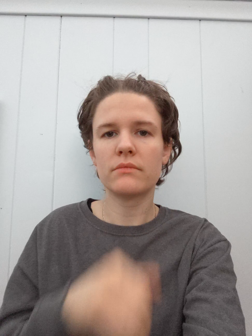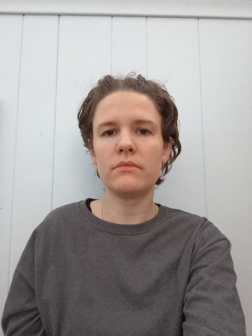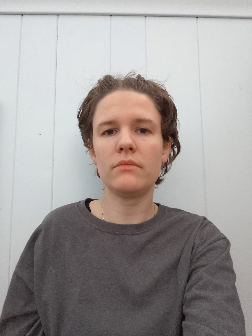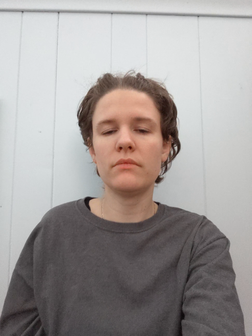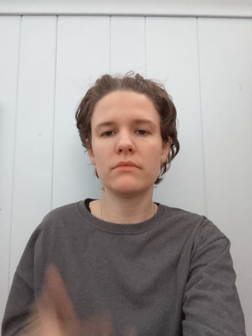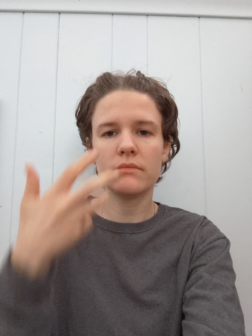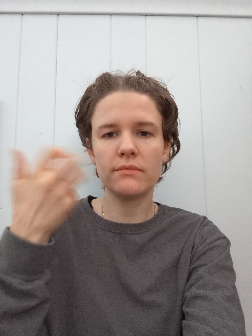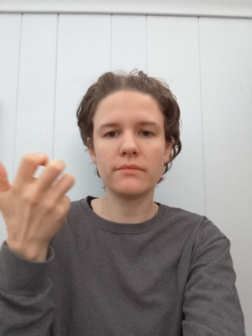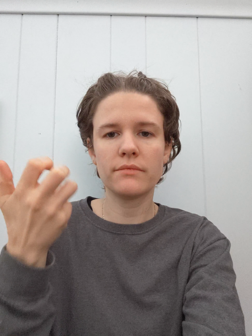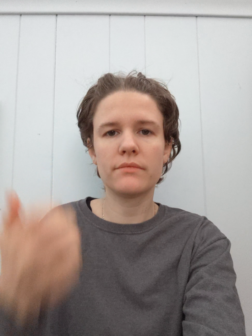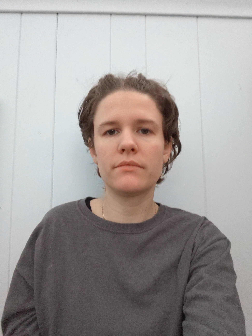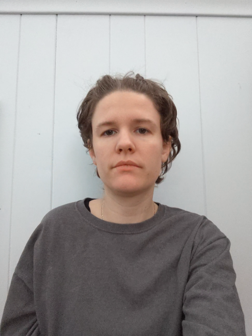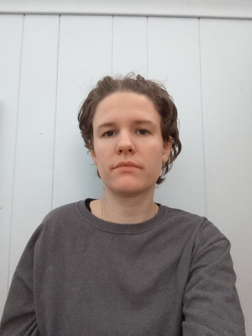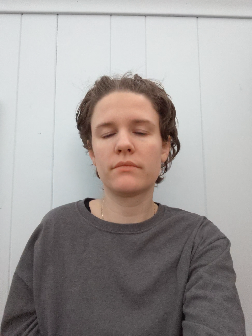tiger